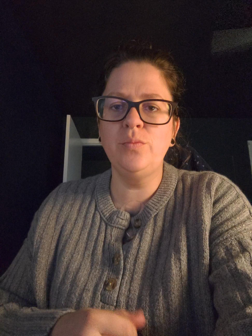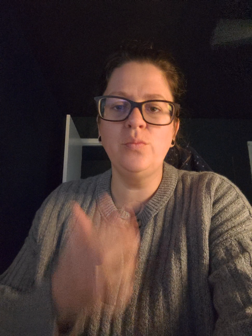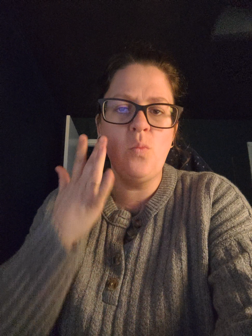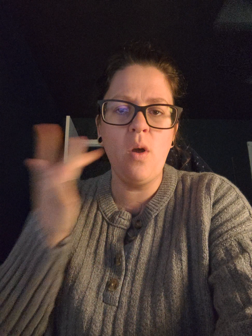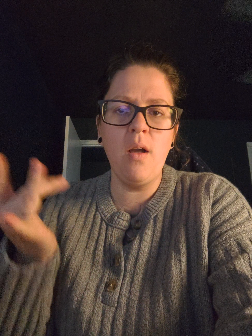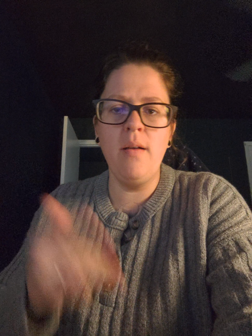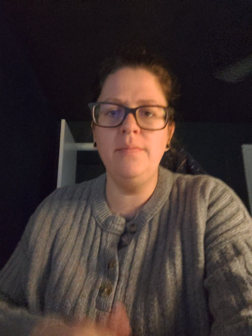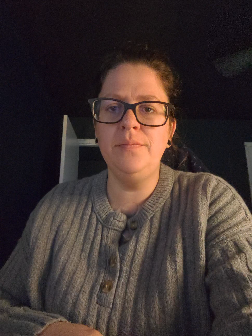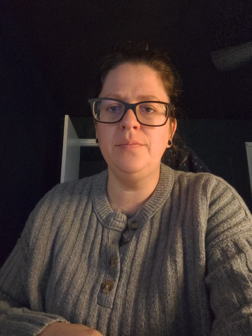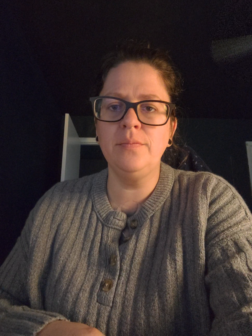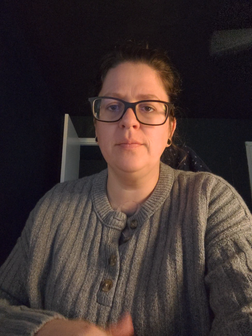why